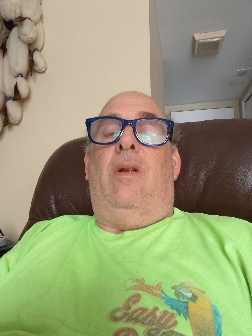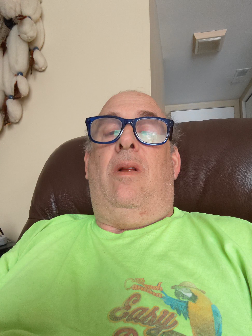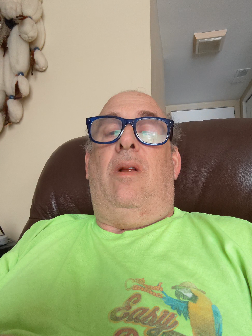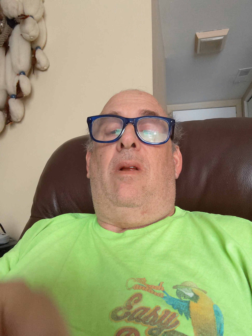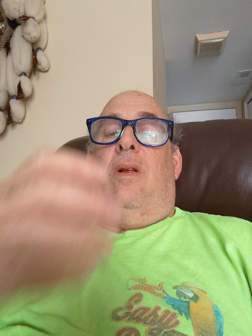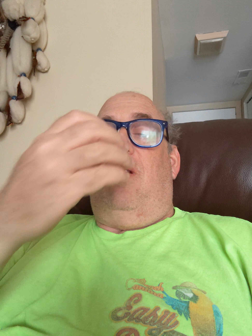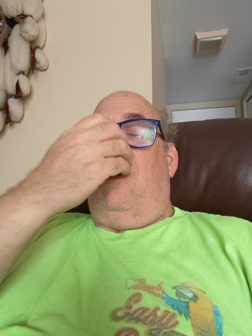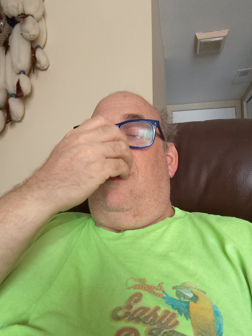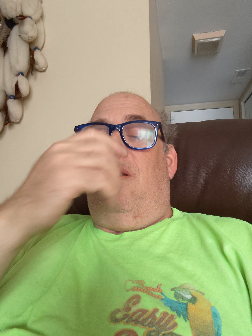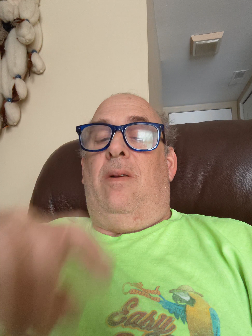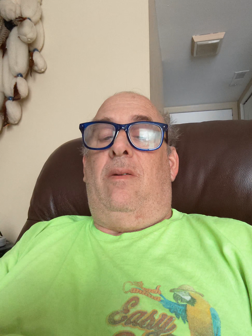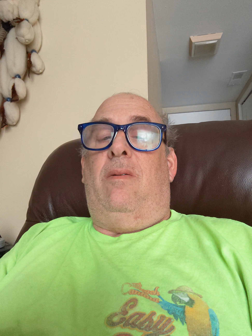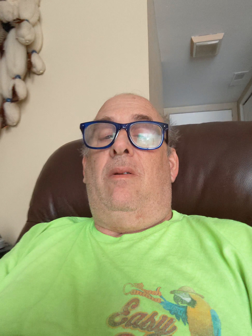clown